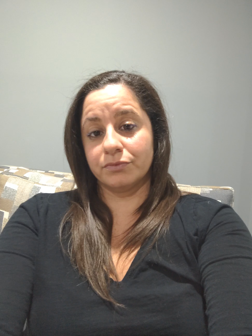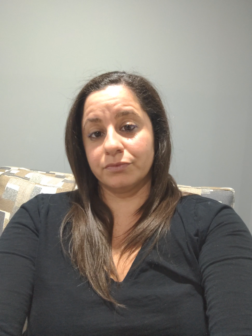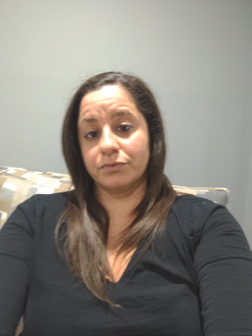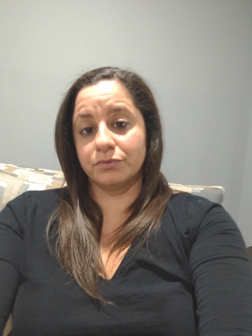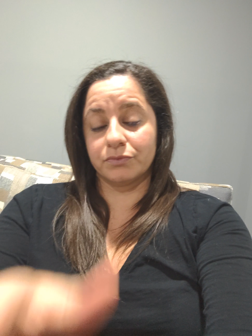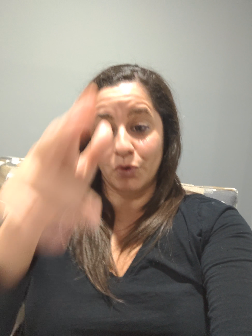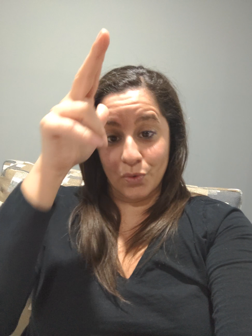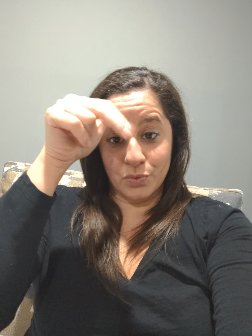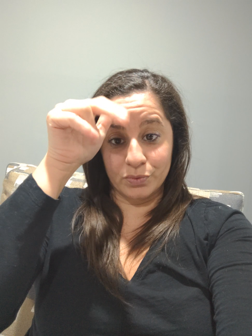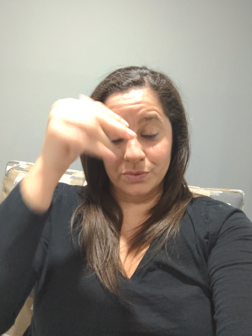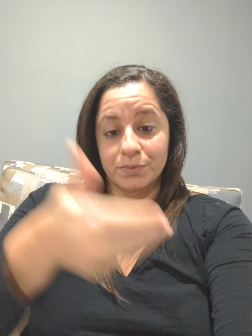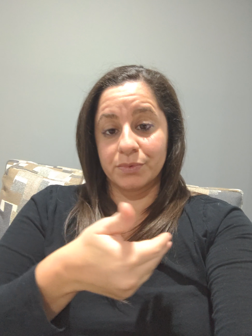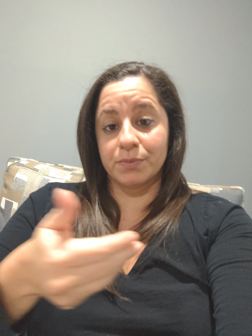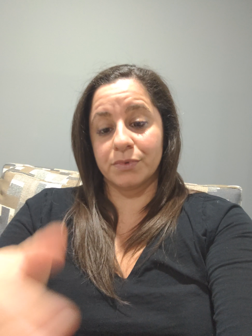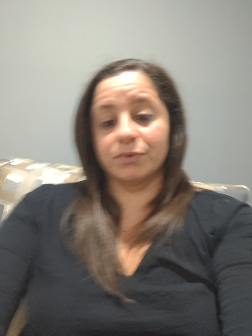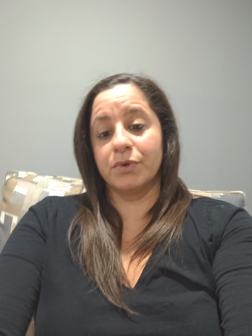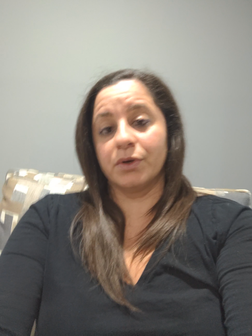donkey